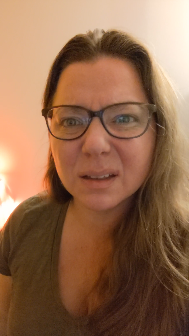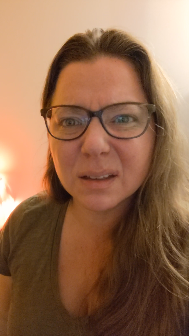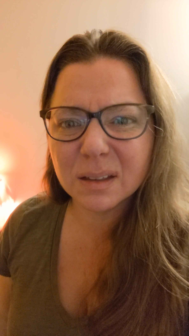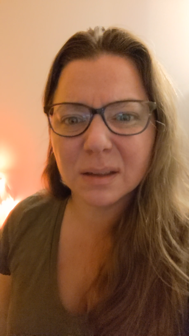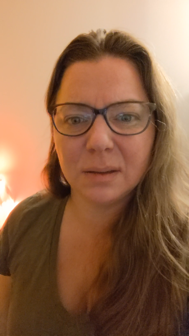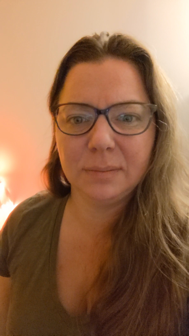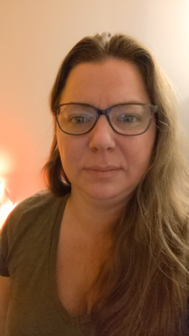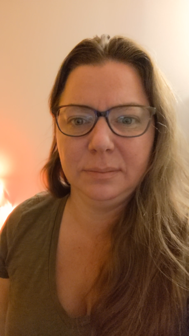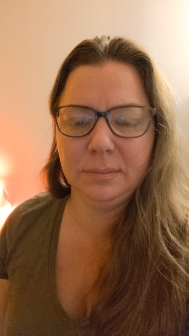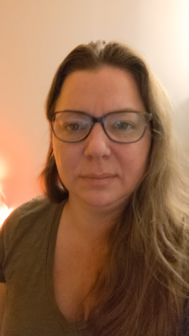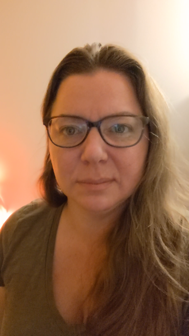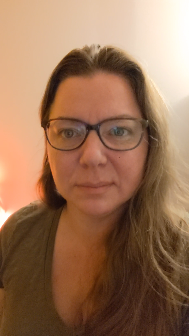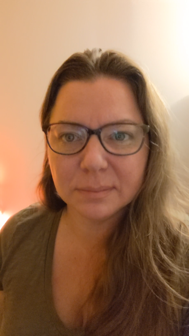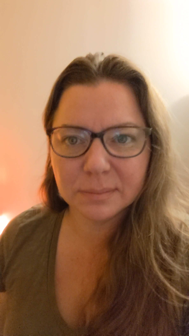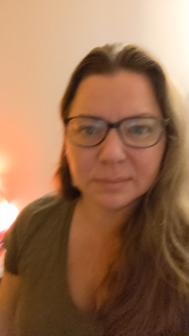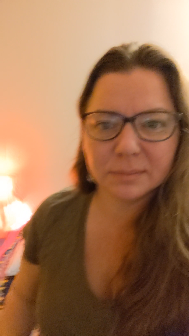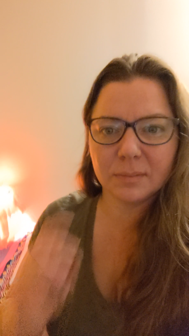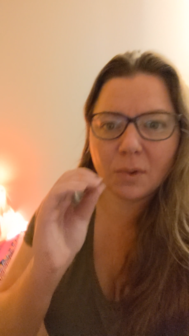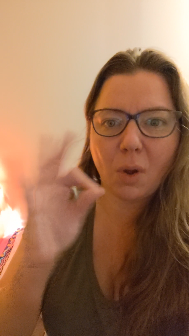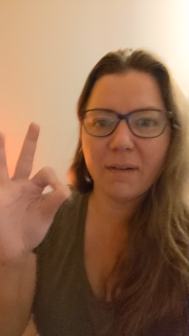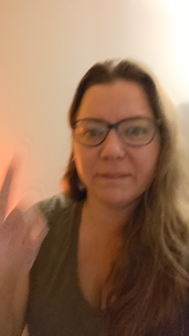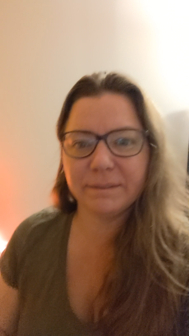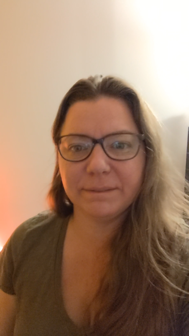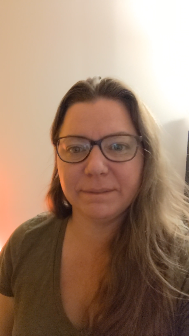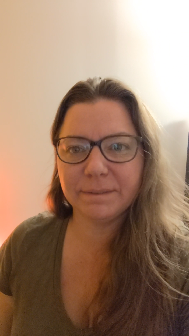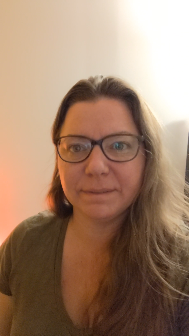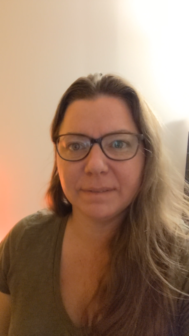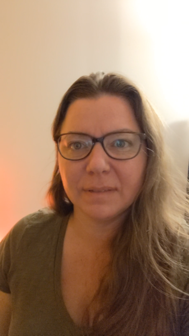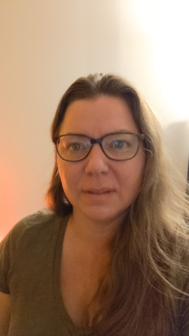off